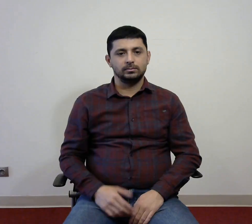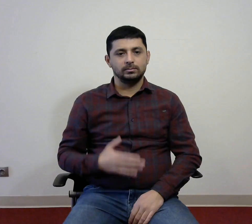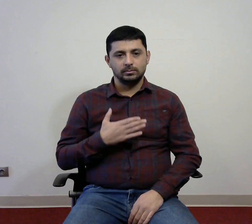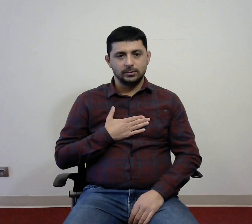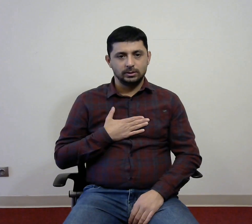mən